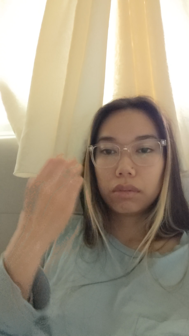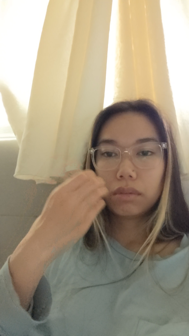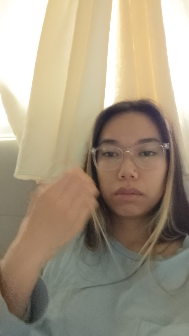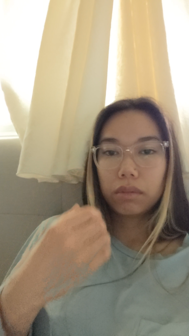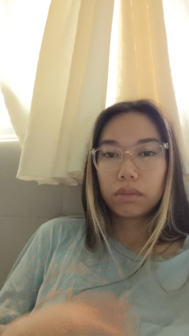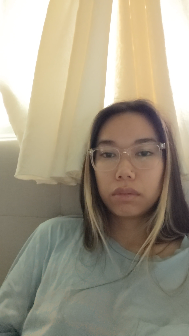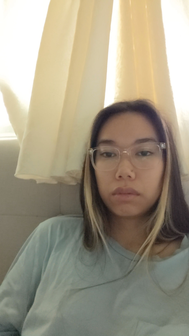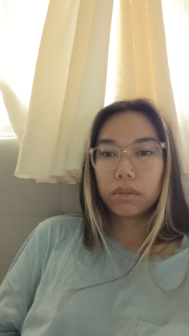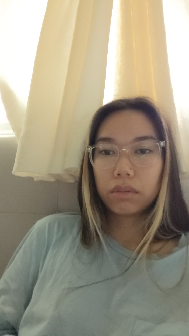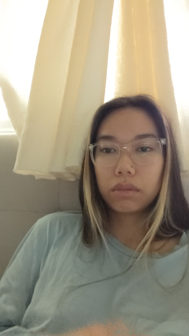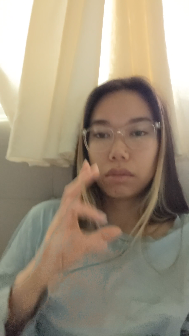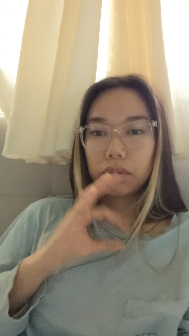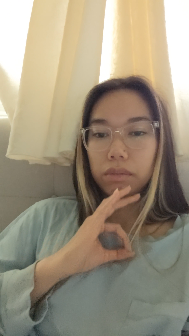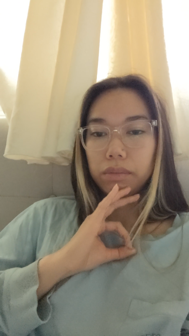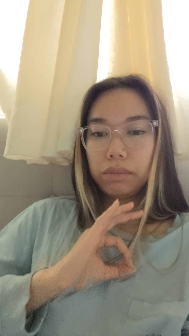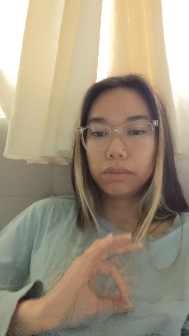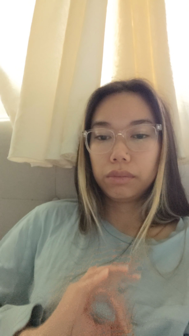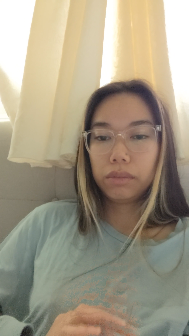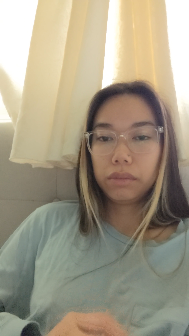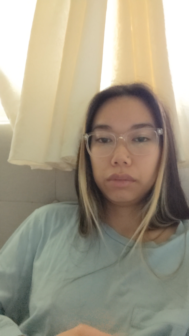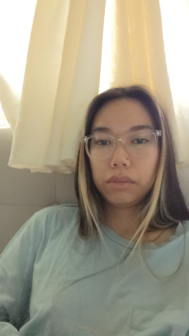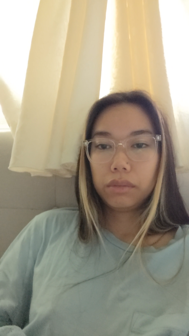button